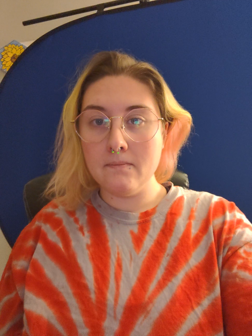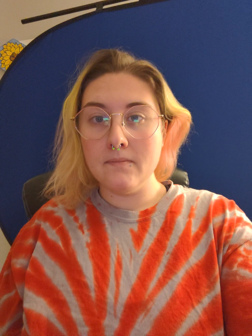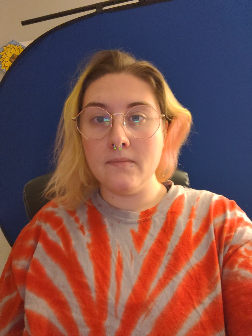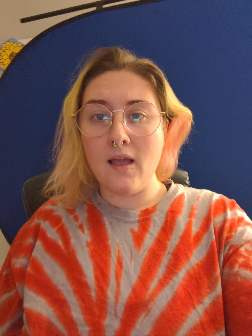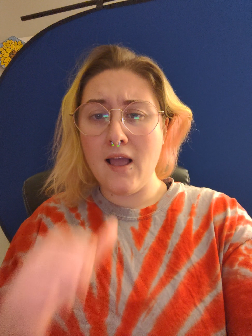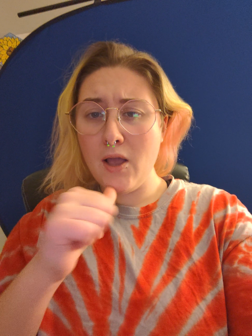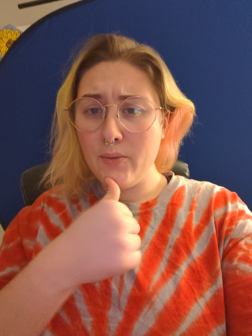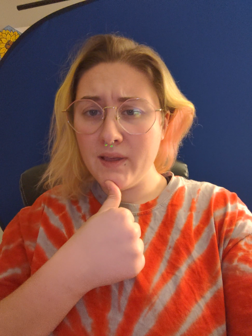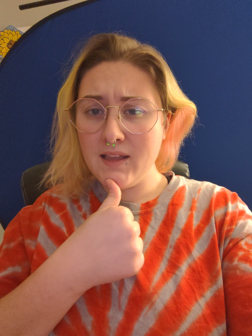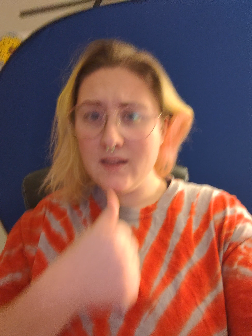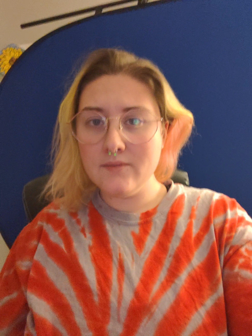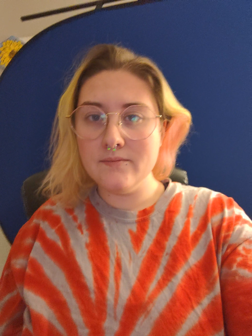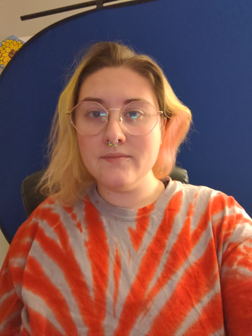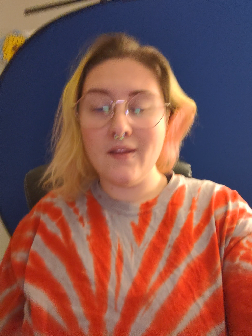owie